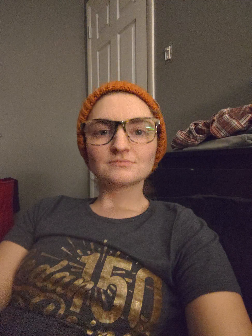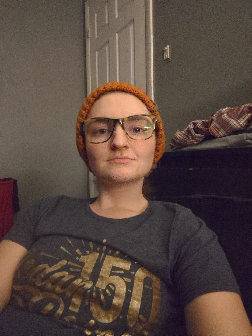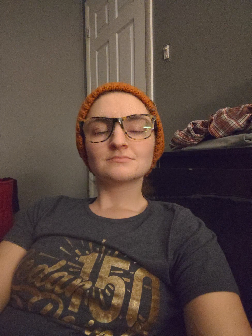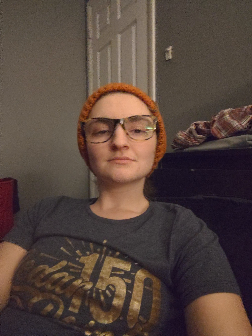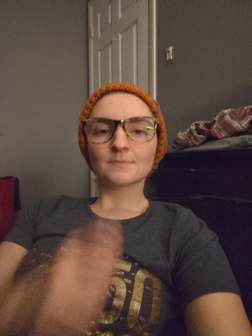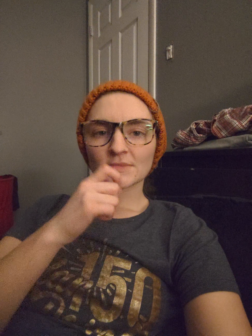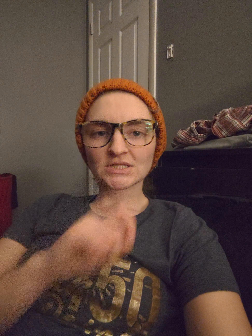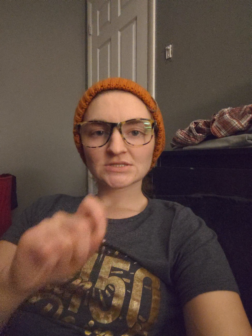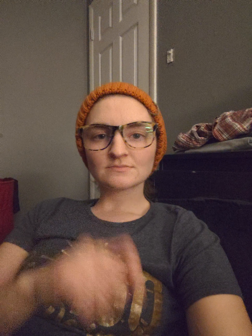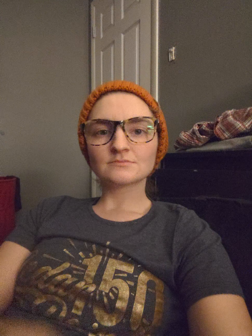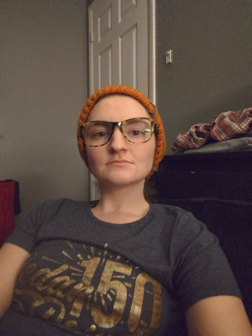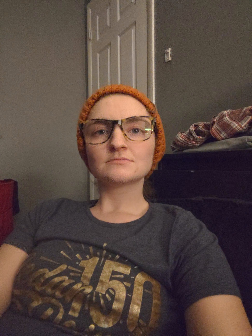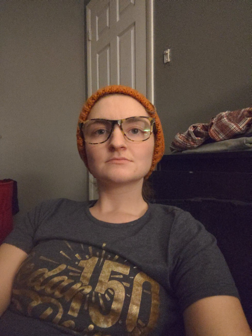pencil